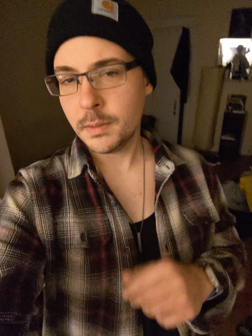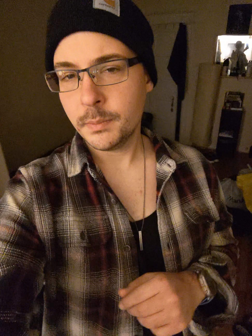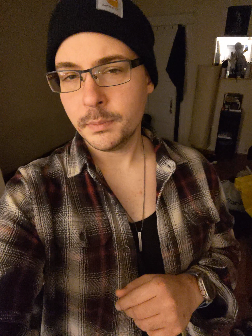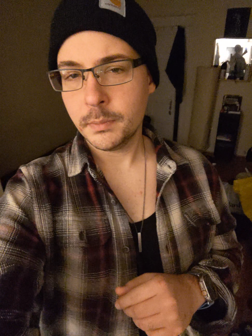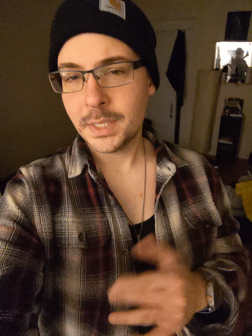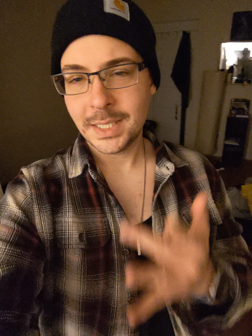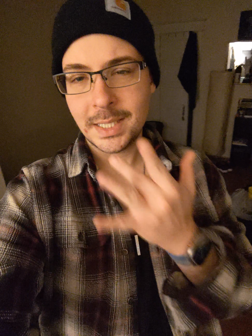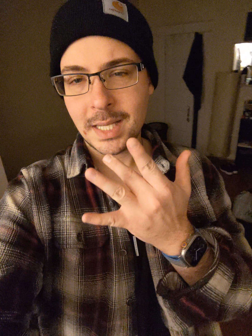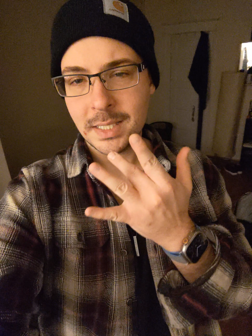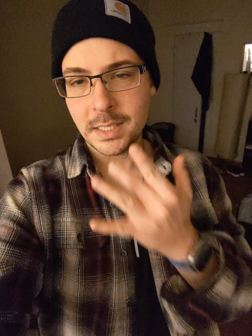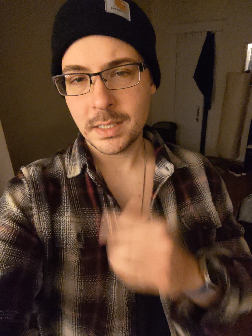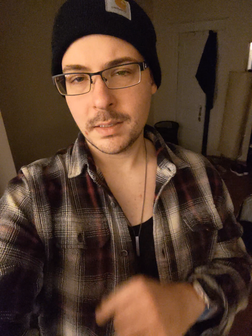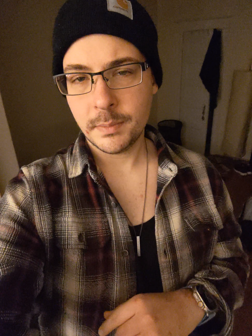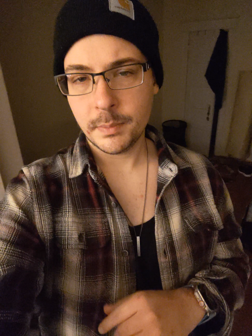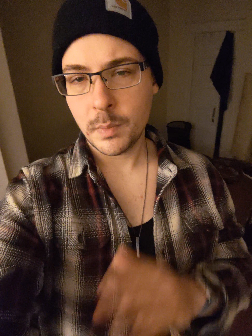taste